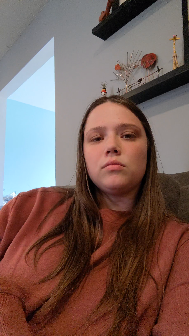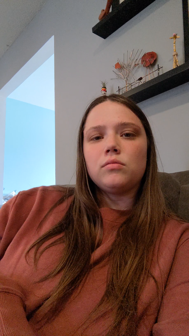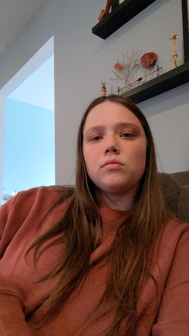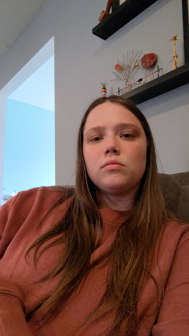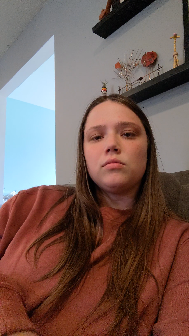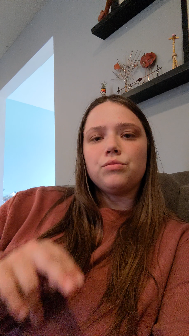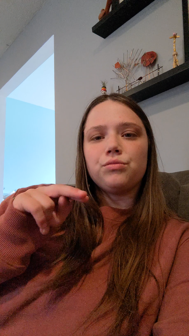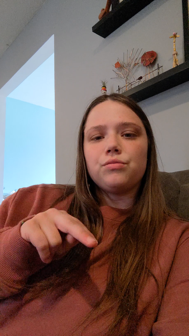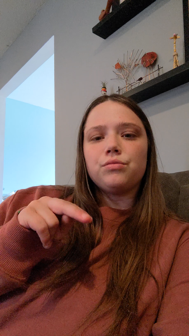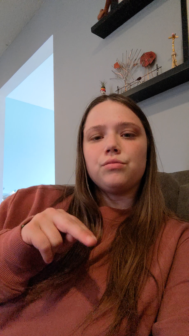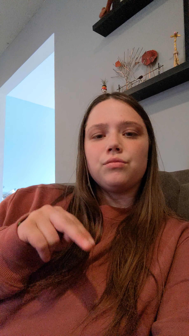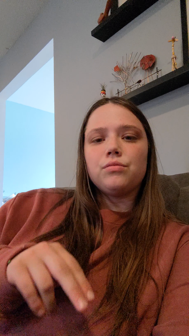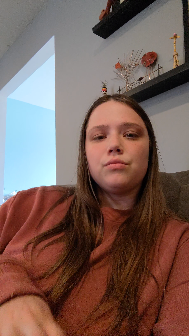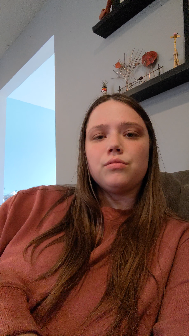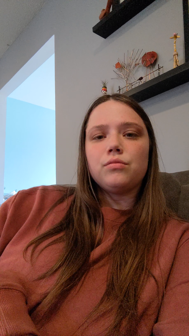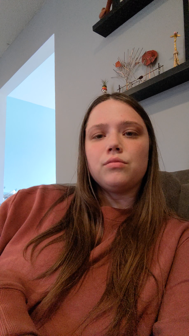nurse